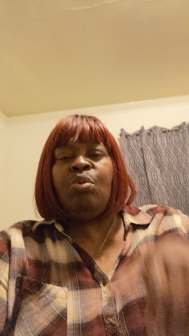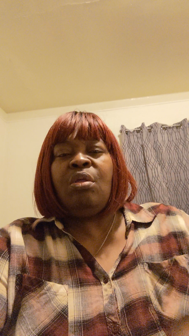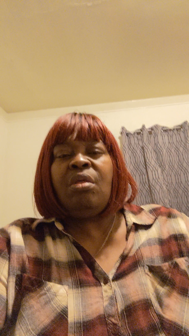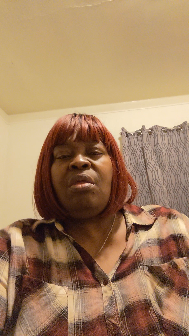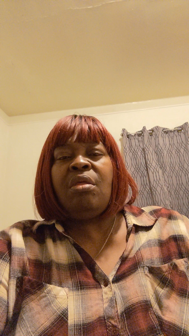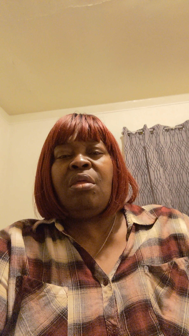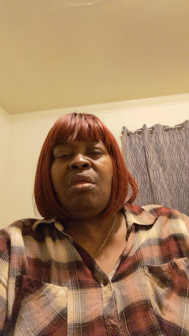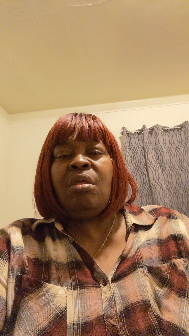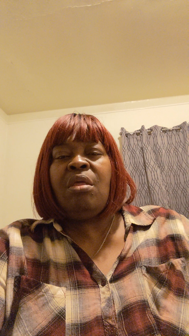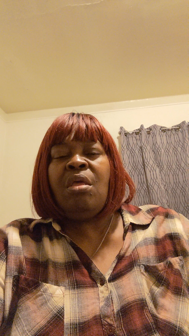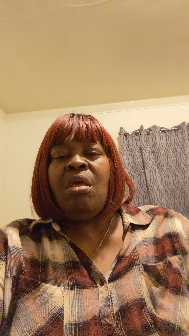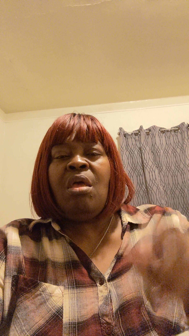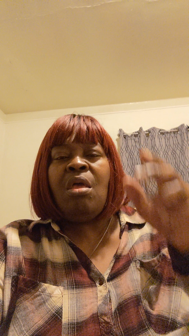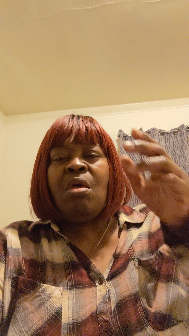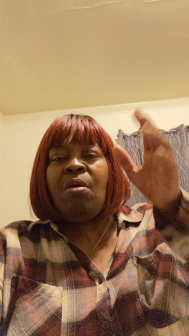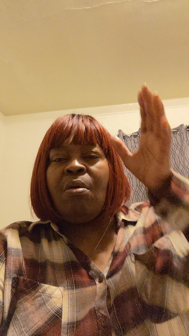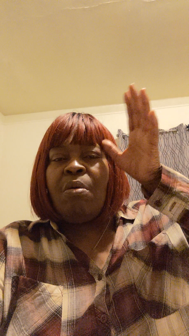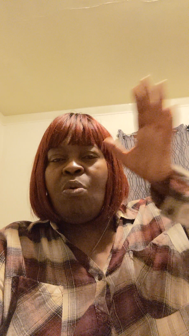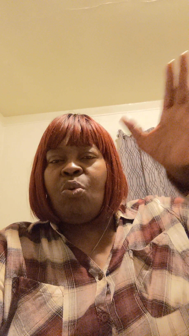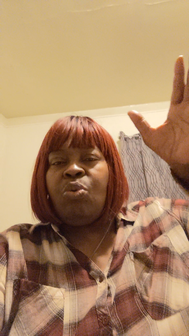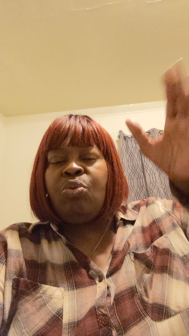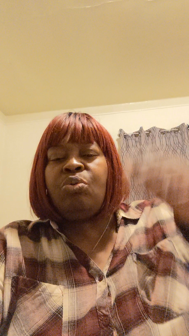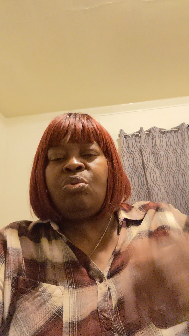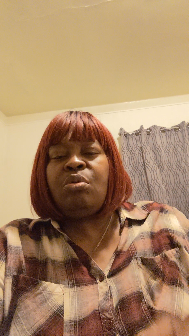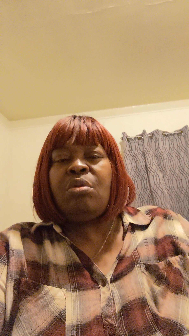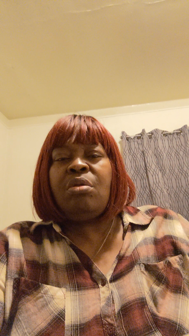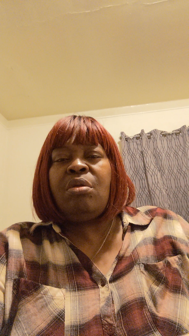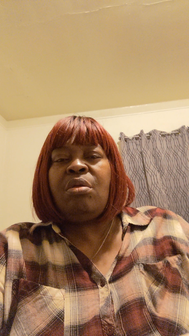moose